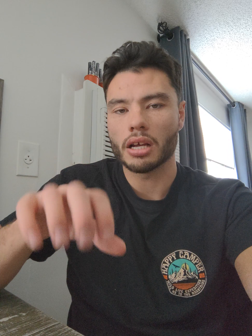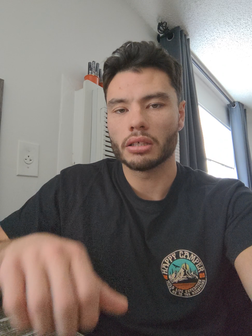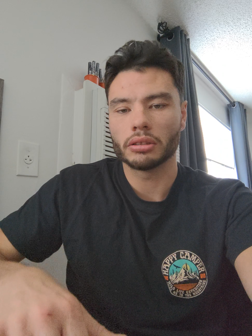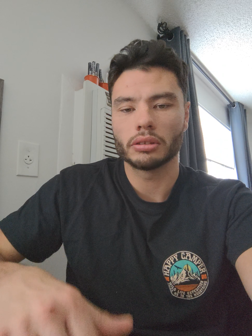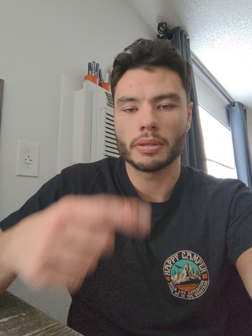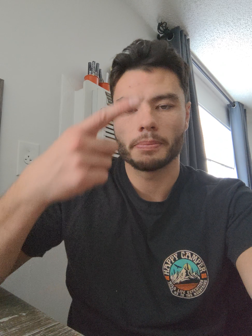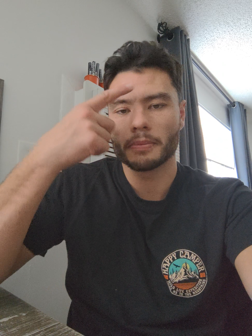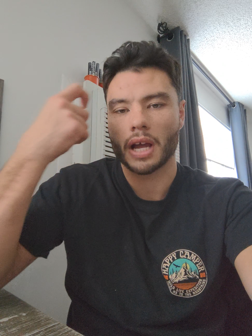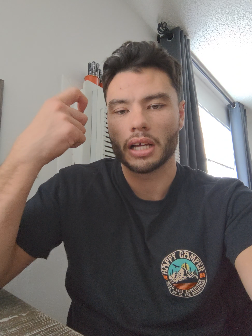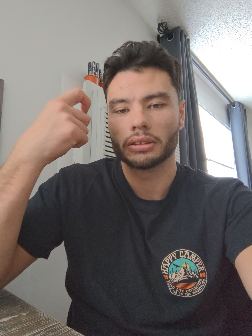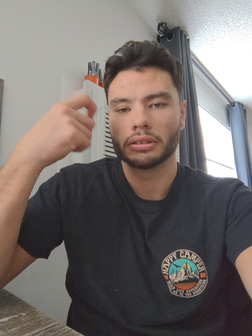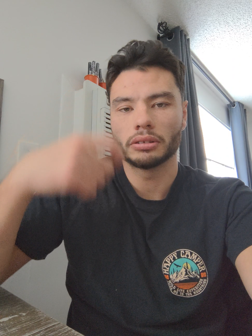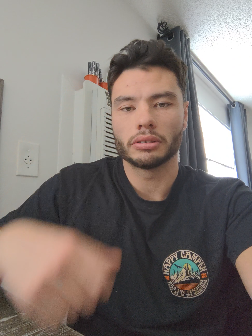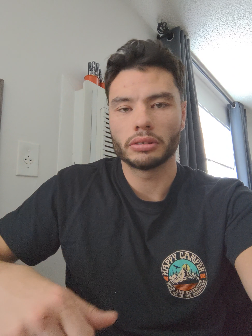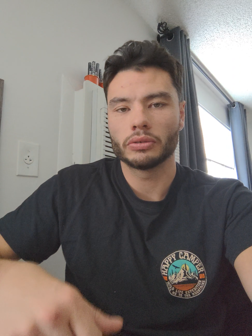because